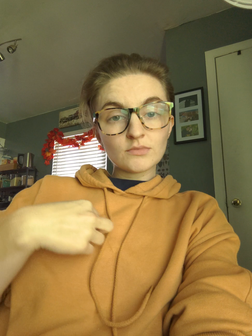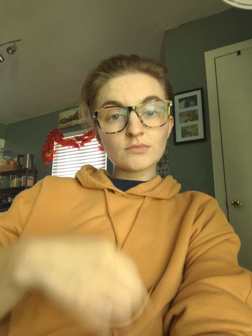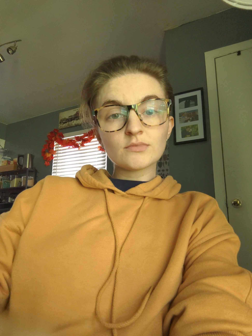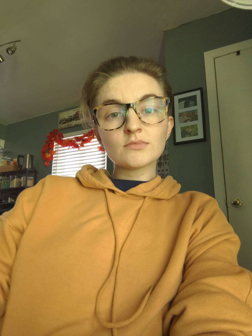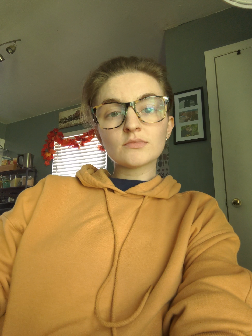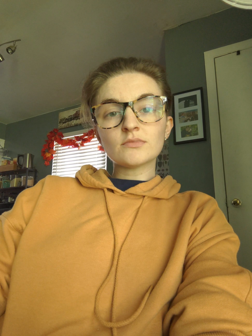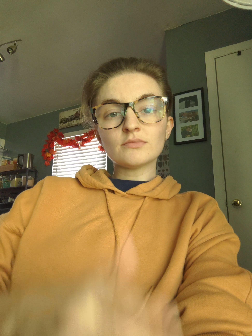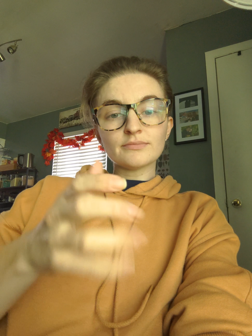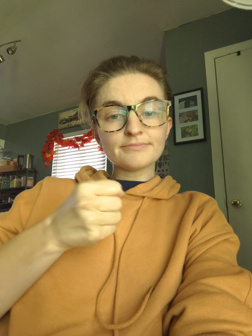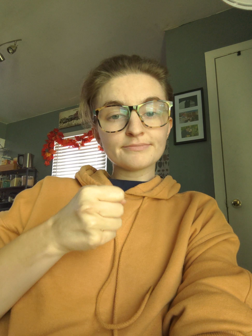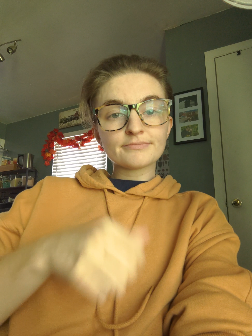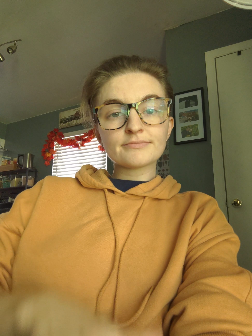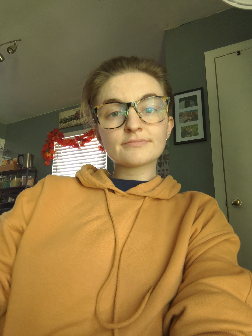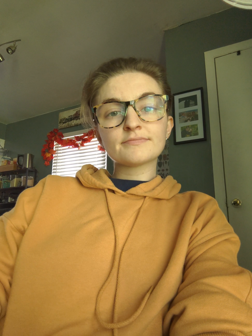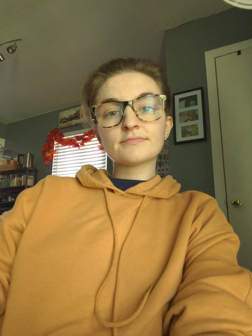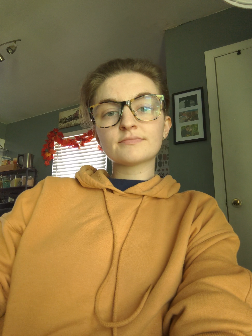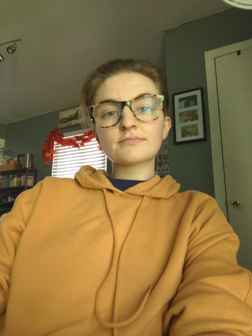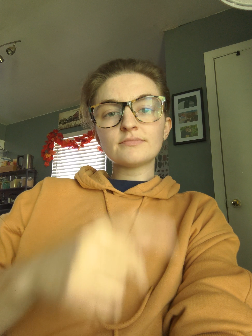get